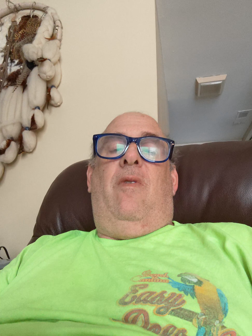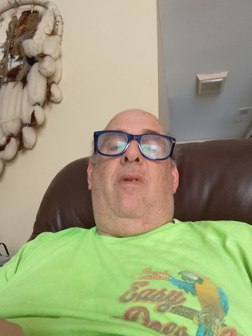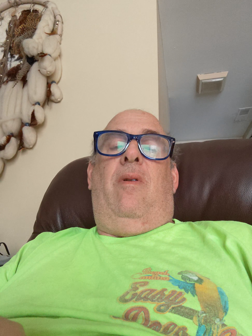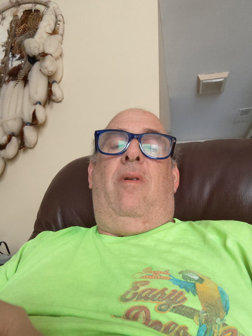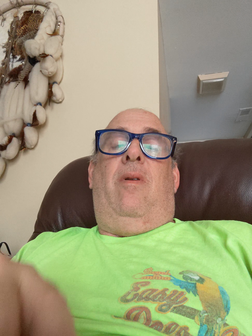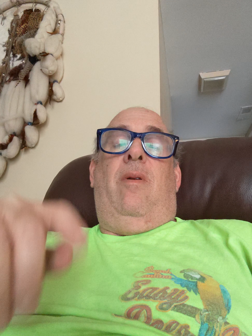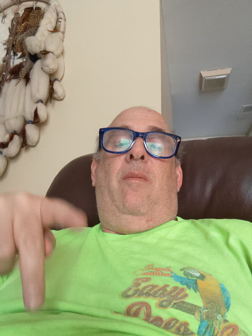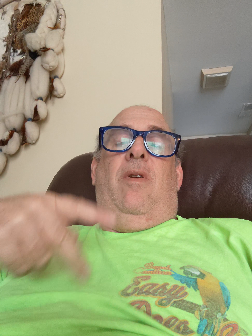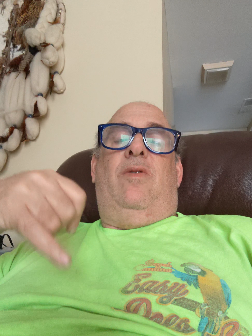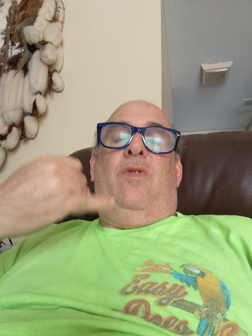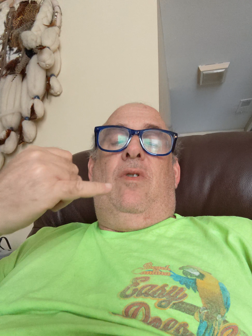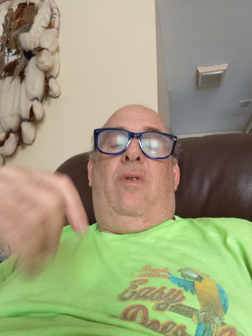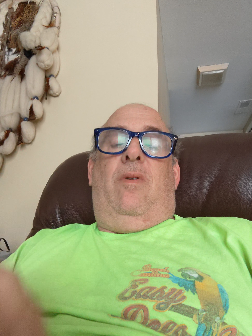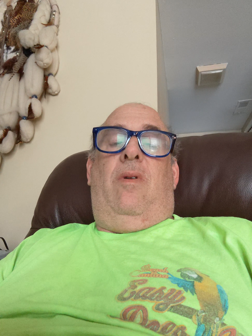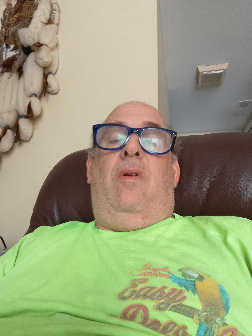pajamas